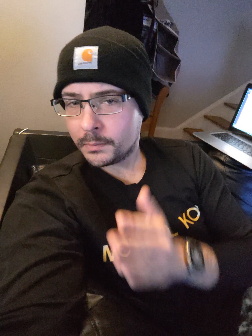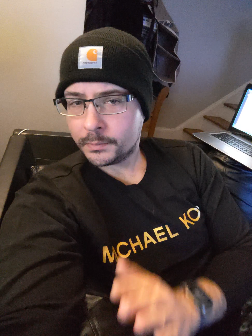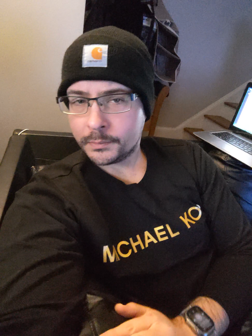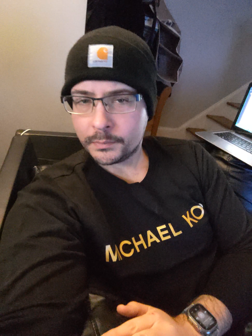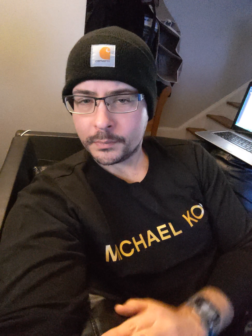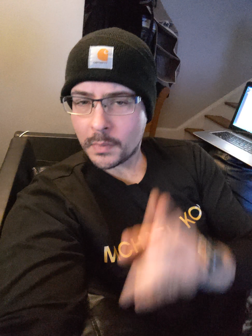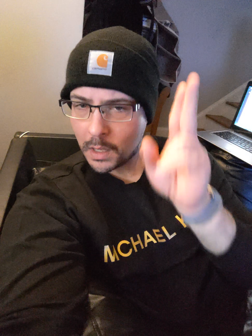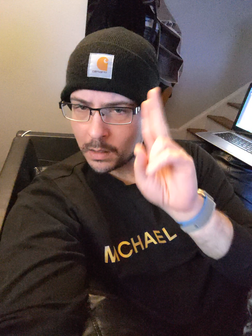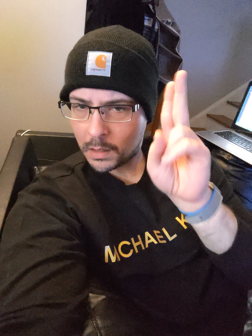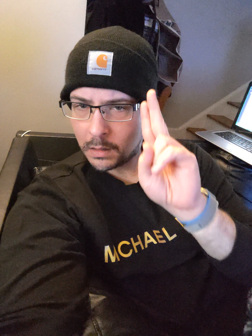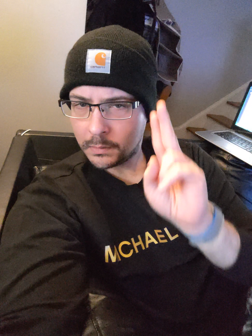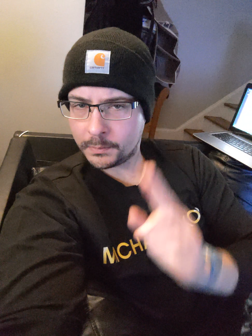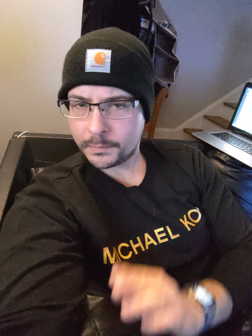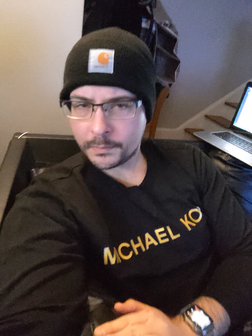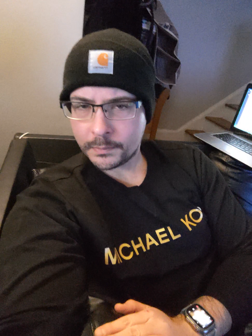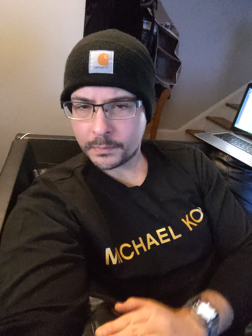uncle